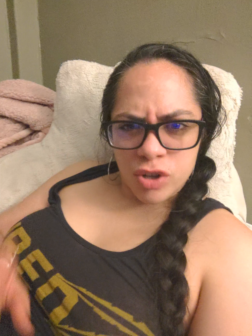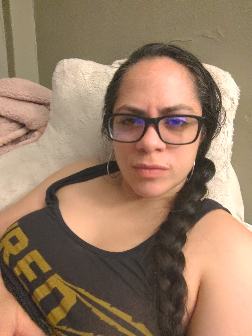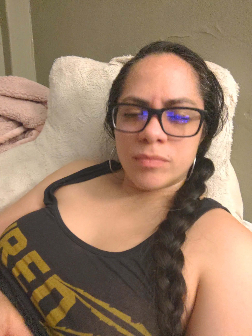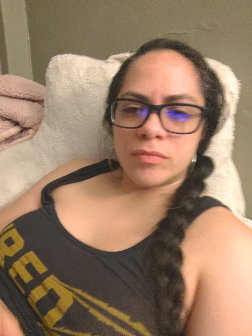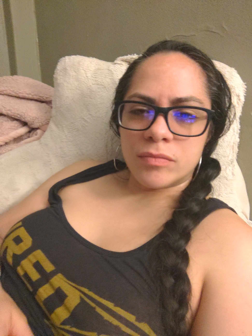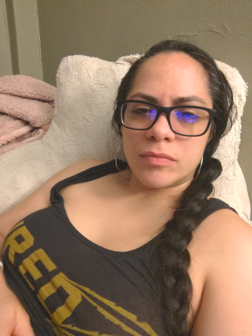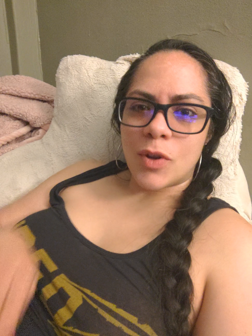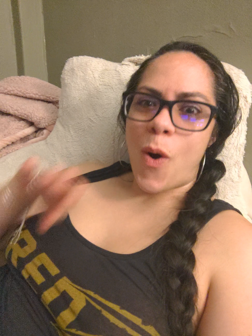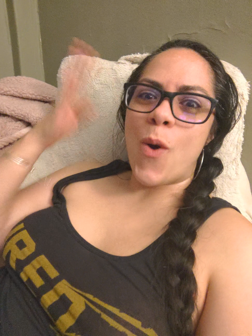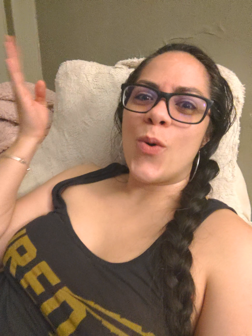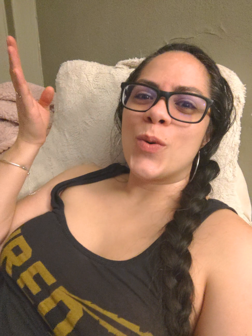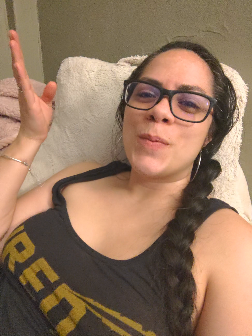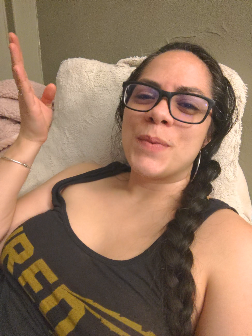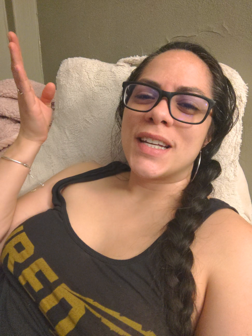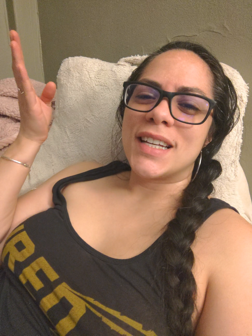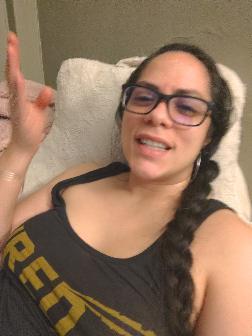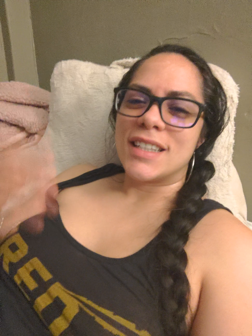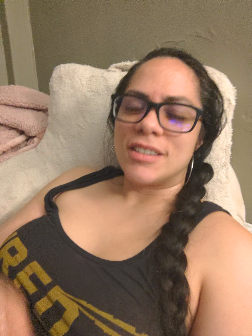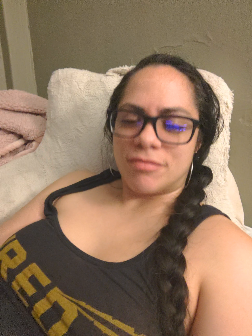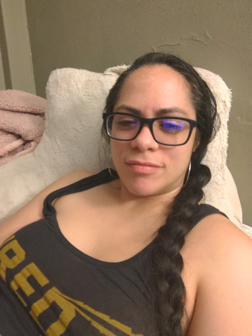open